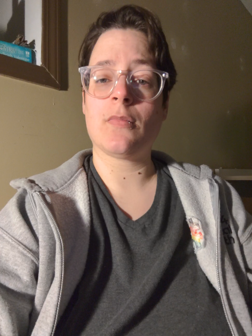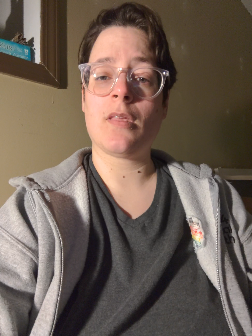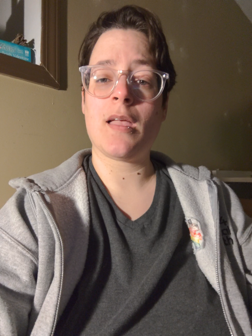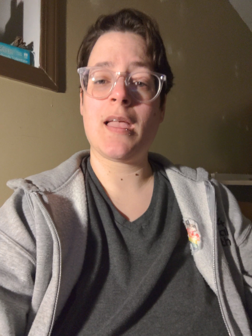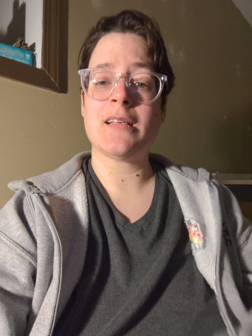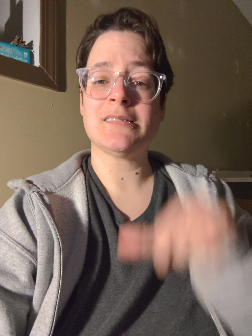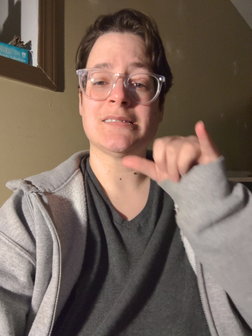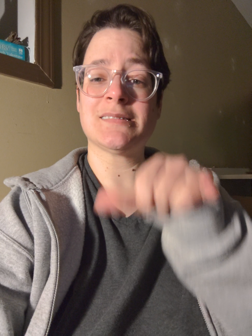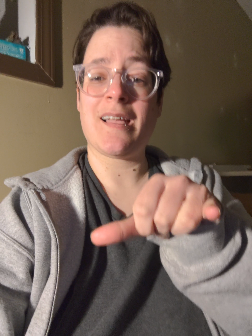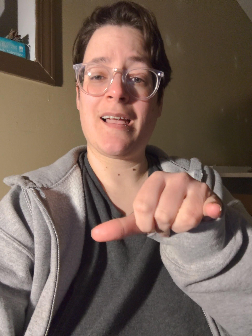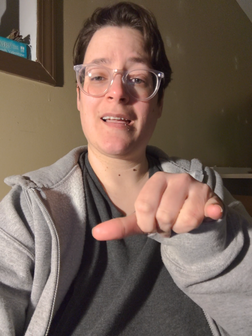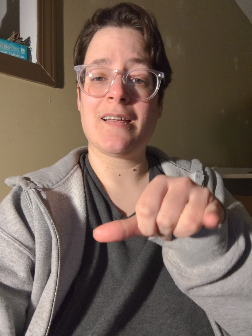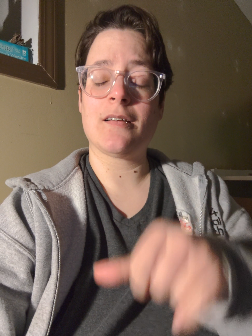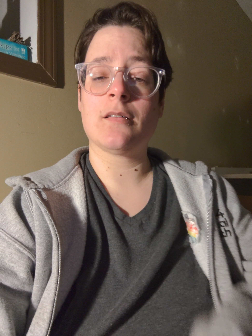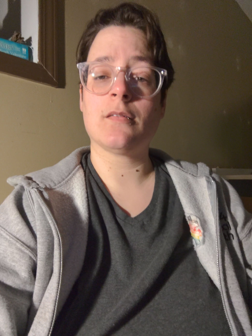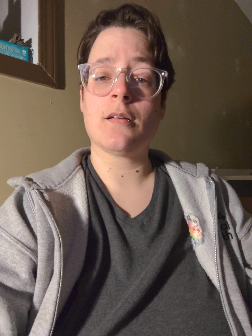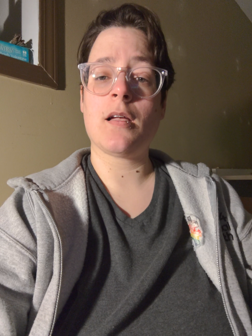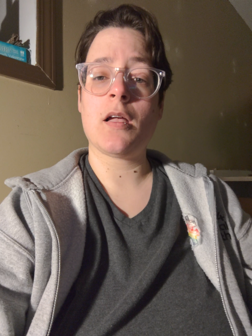stay